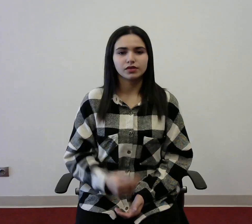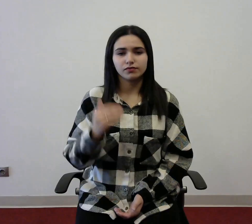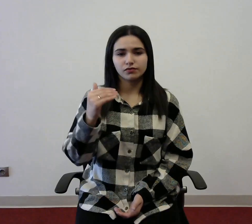siz